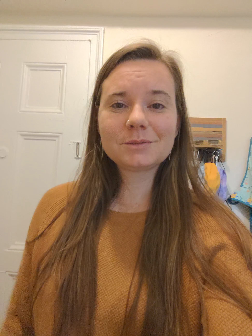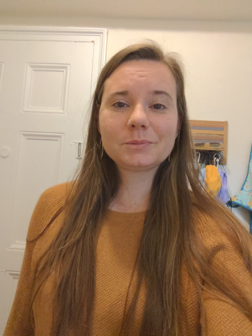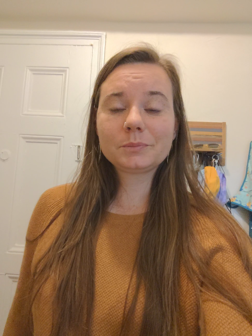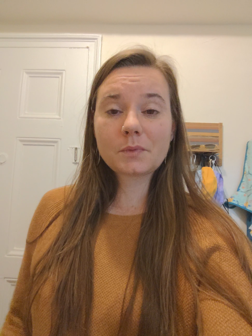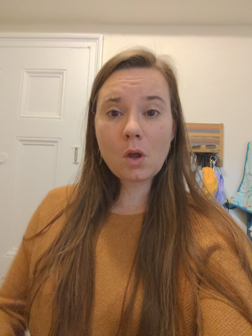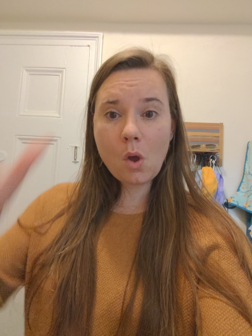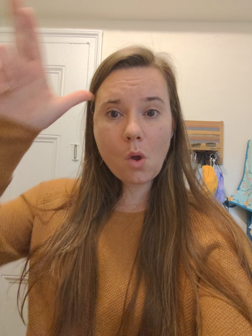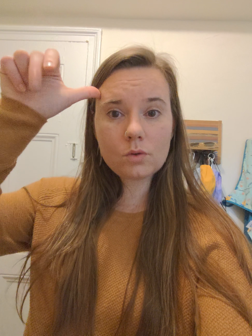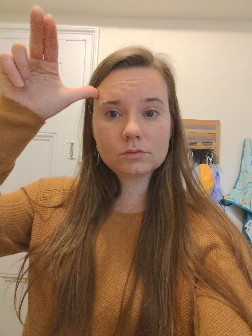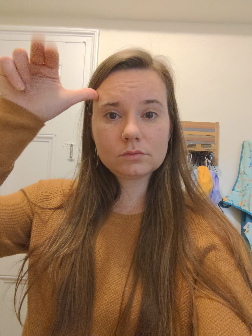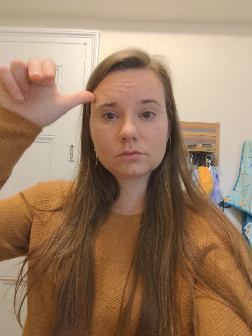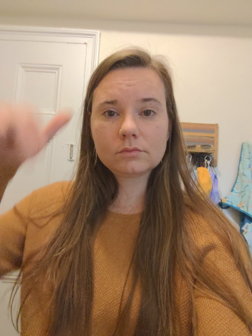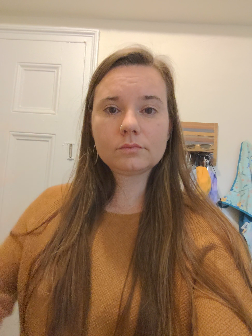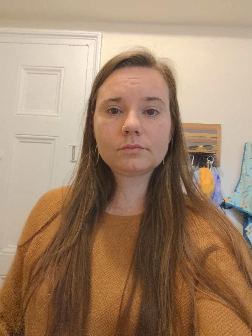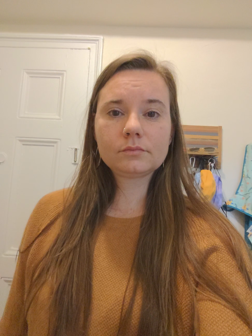horse